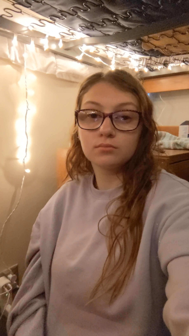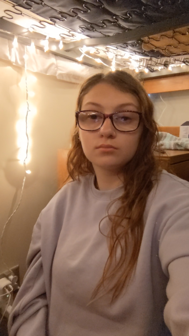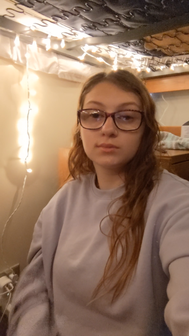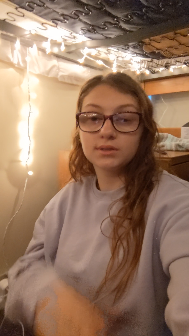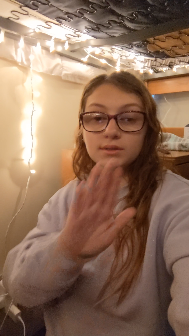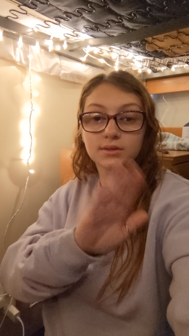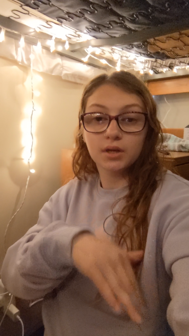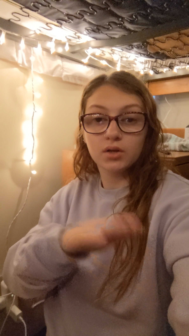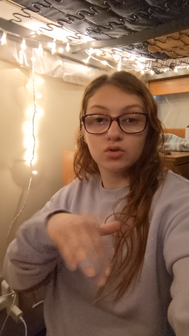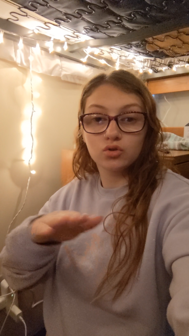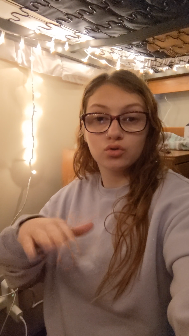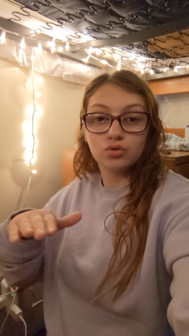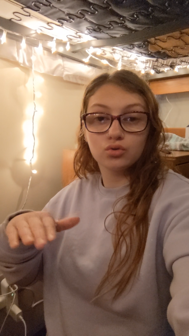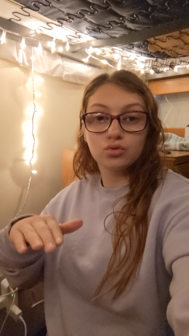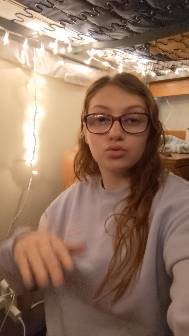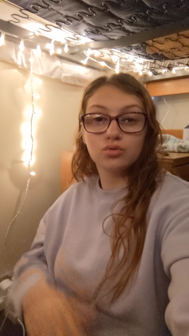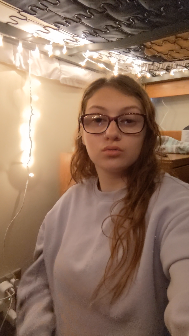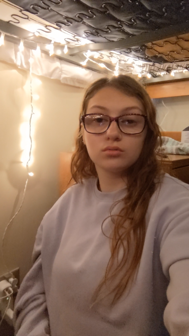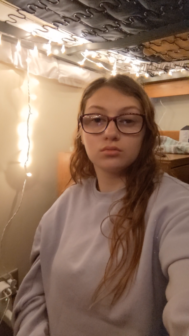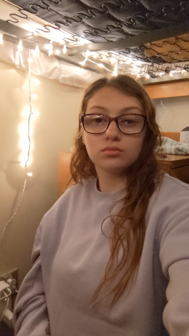children